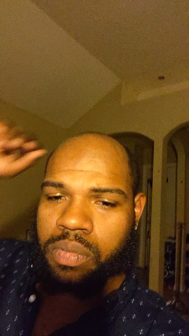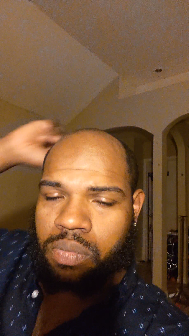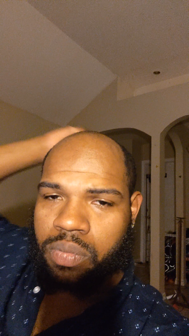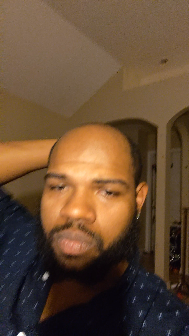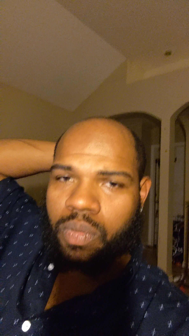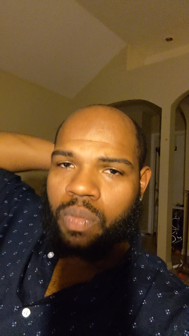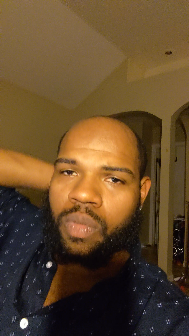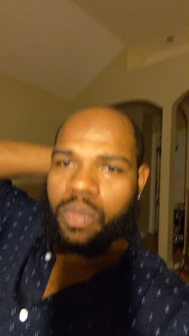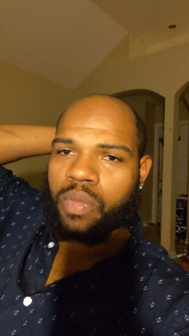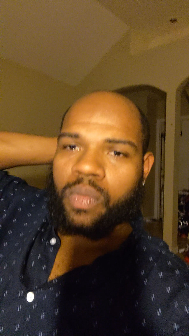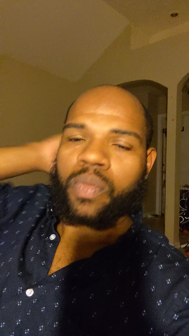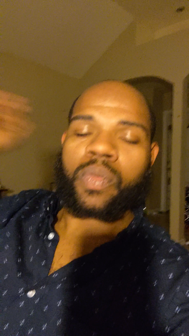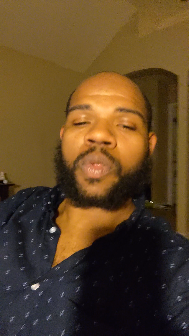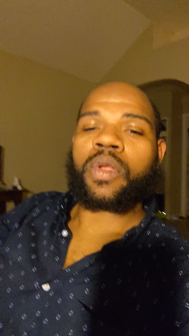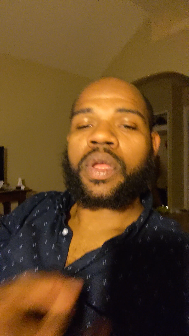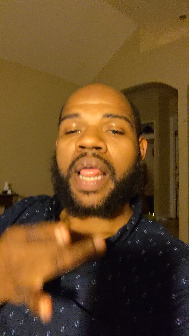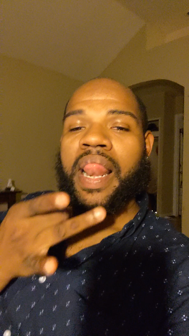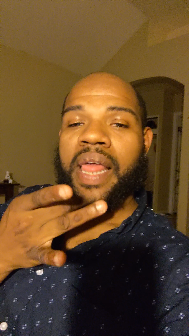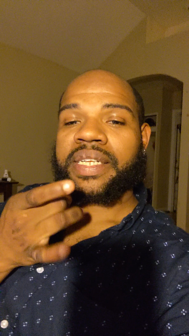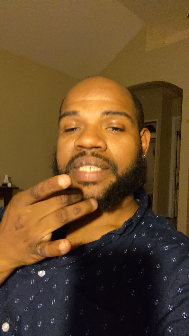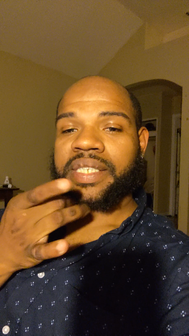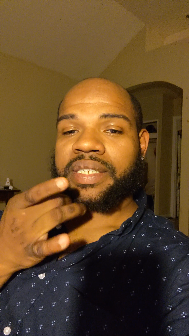light bulb